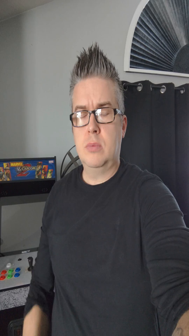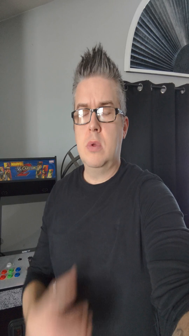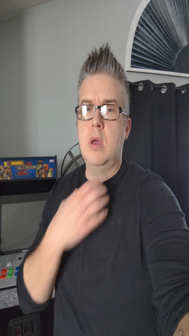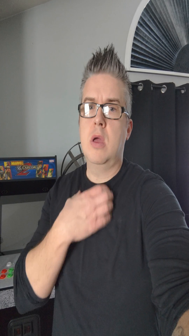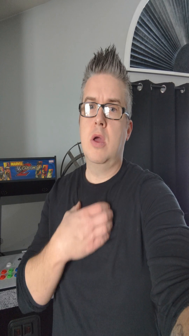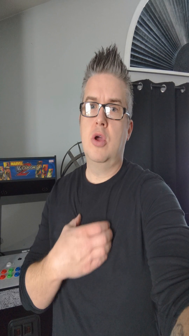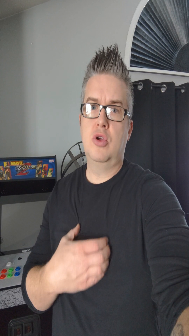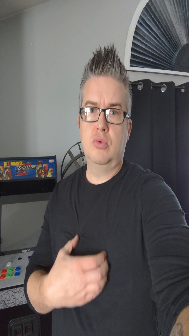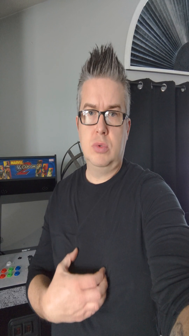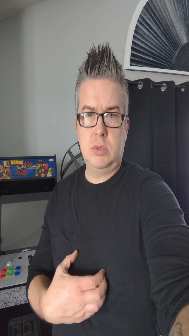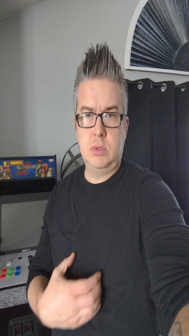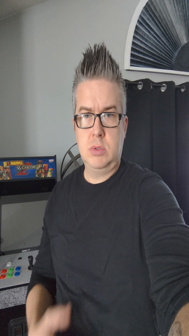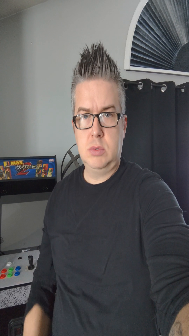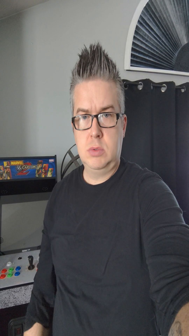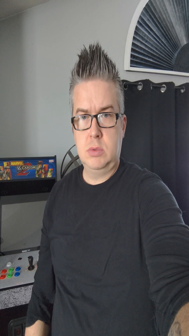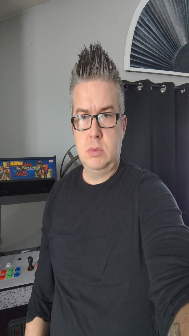hungry